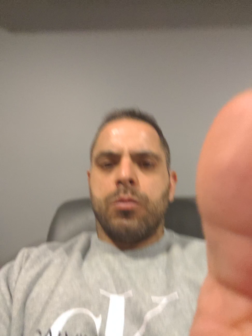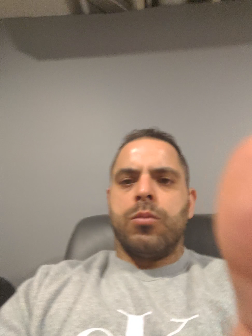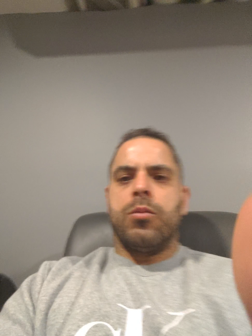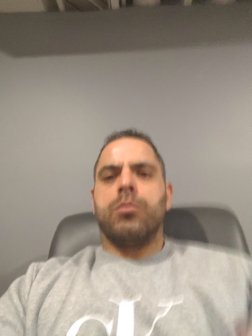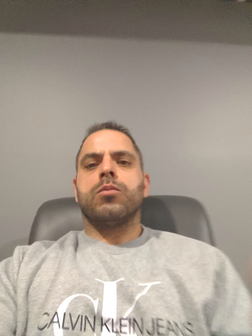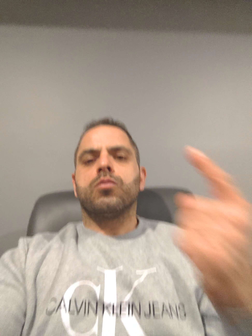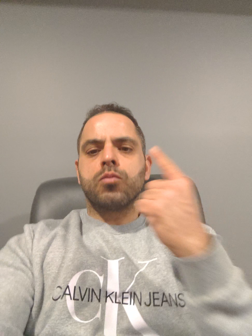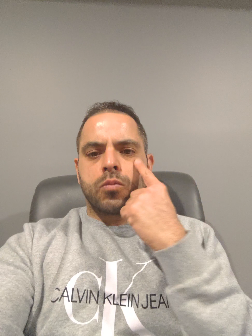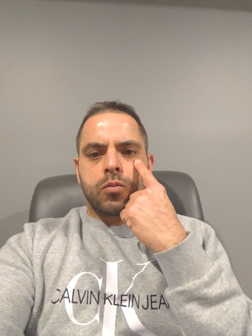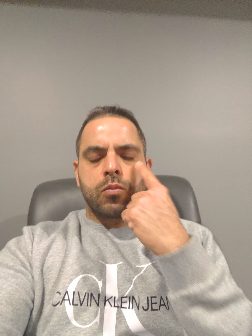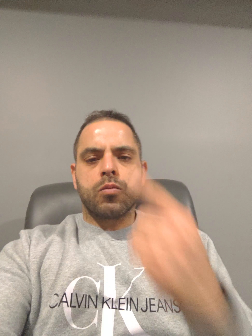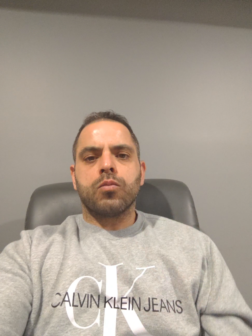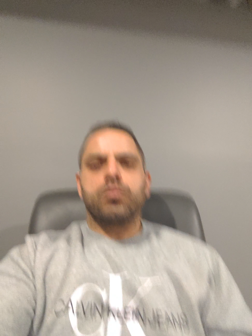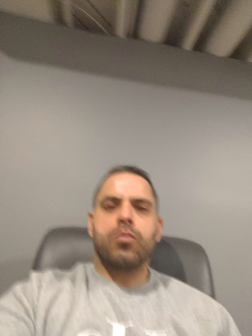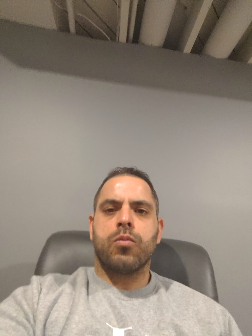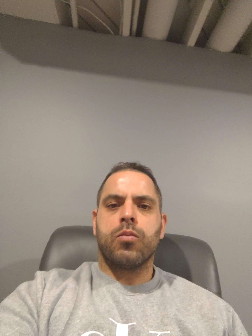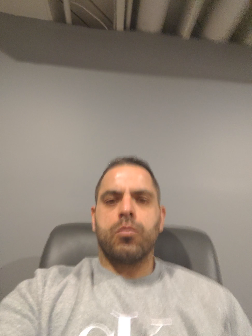eye